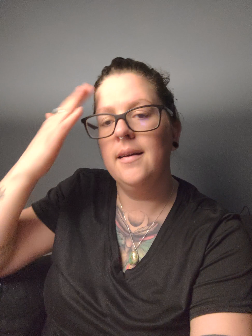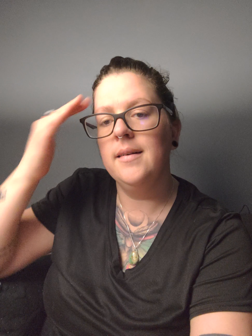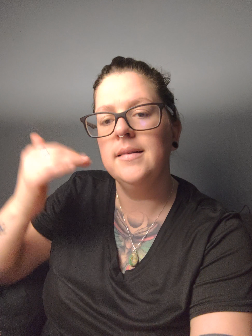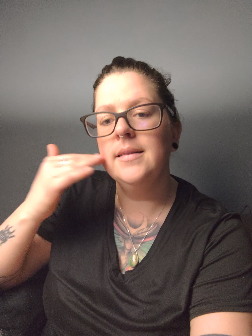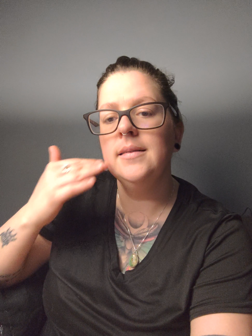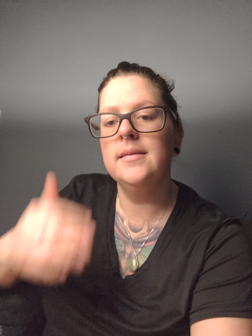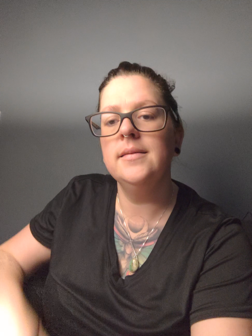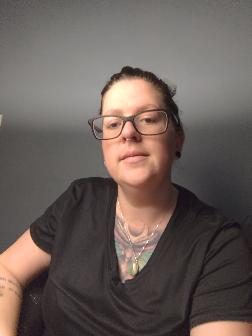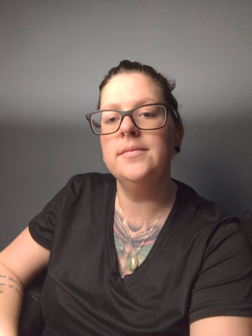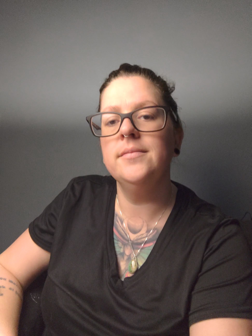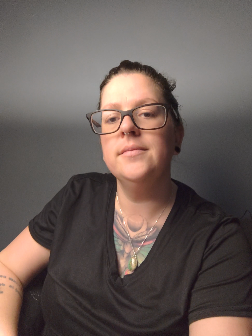head